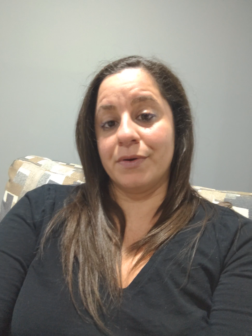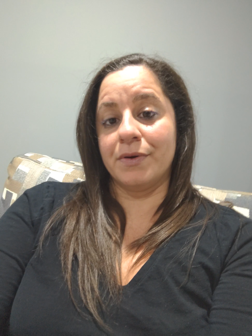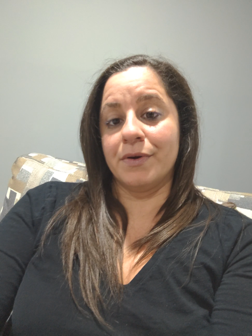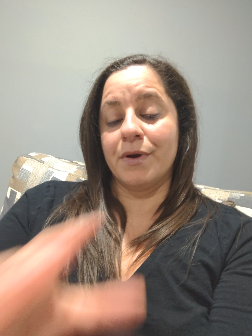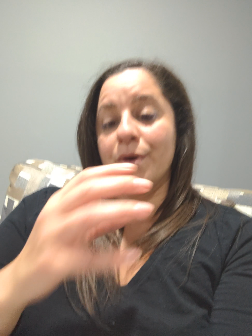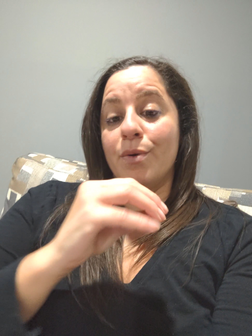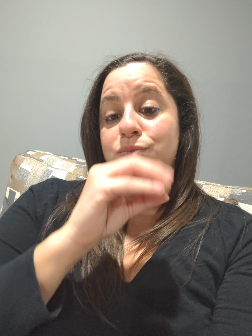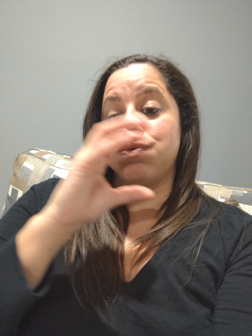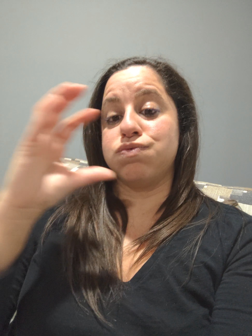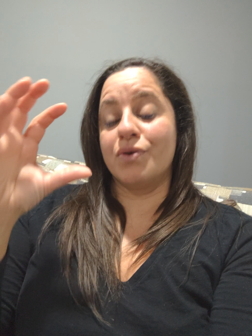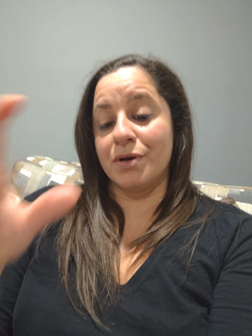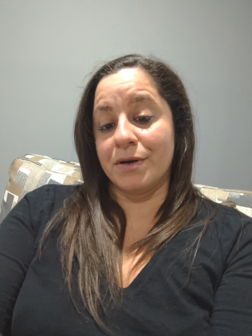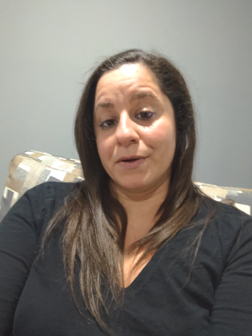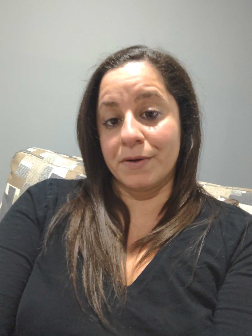balloon